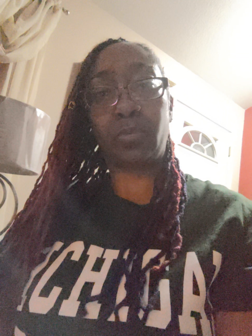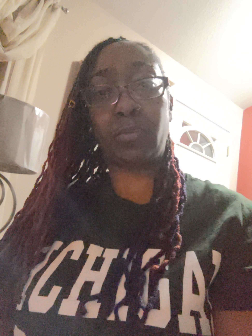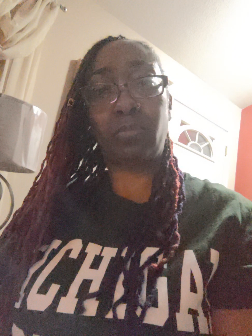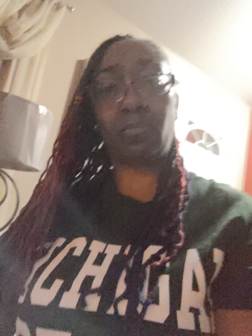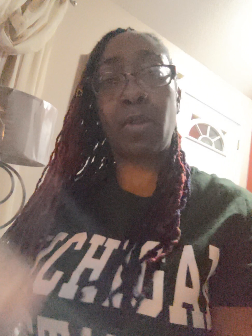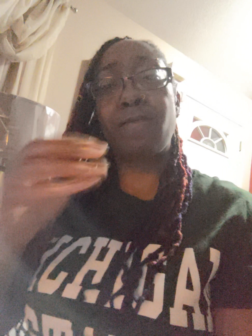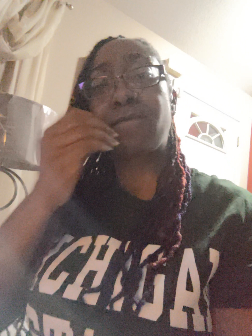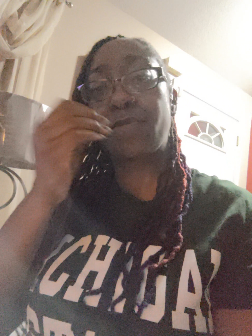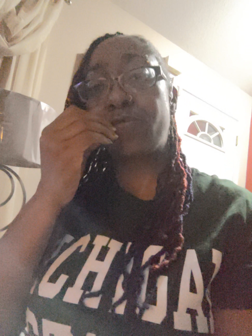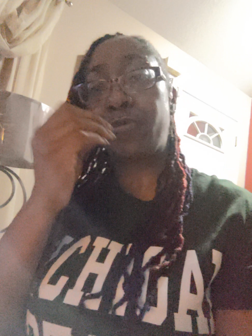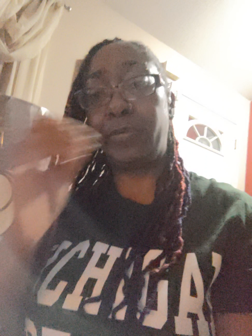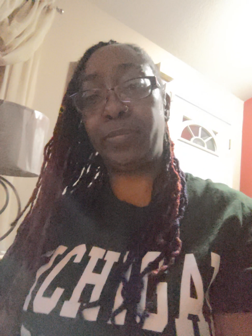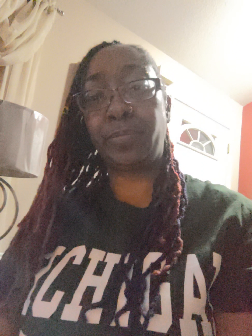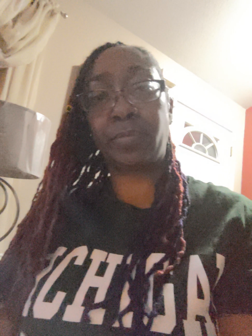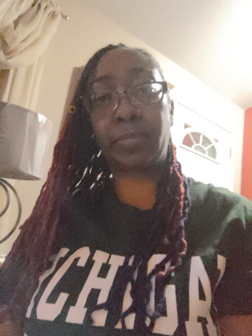food